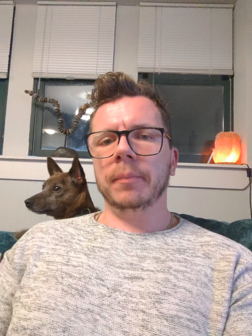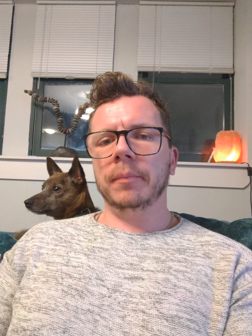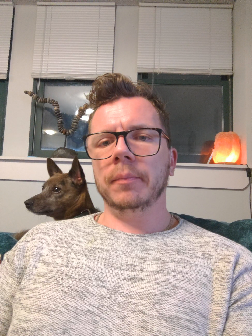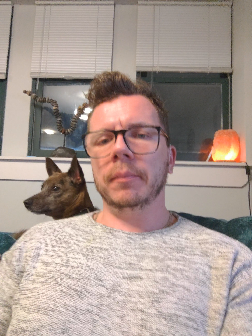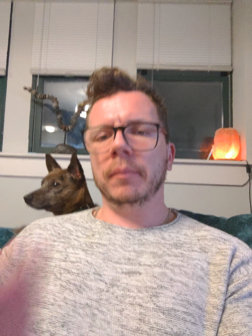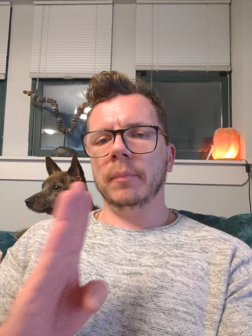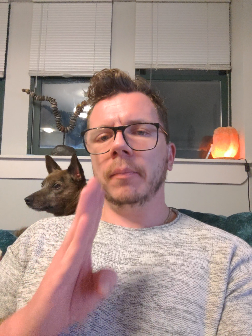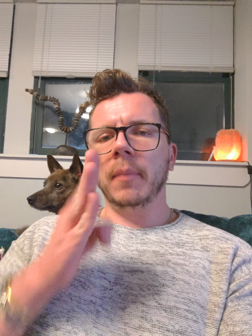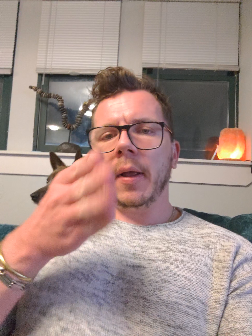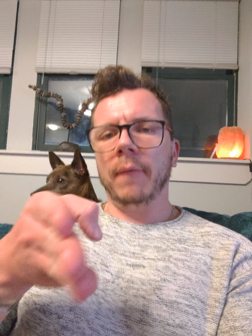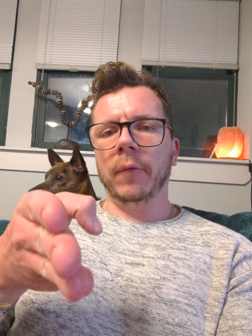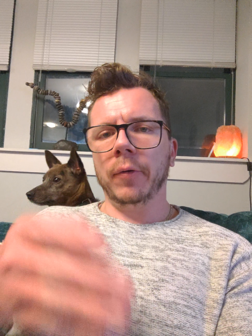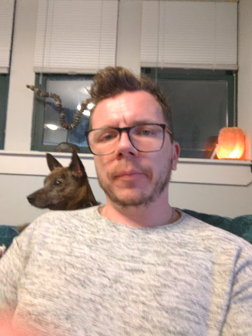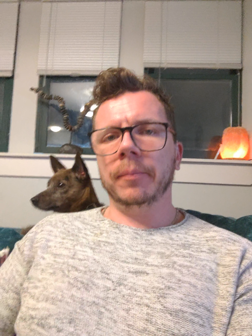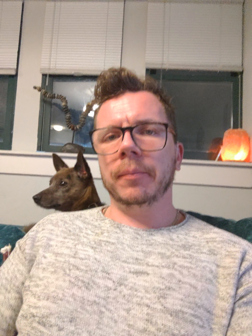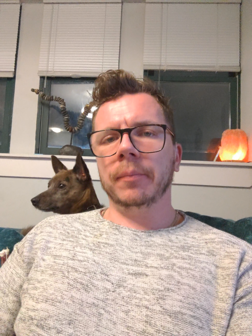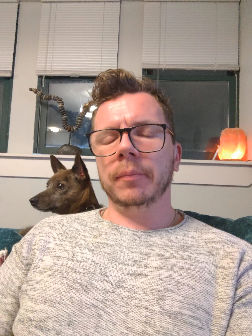after